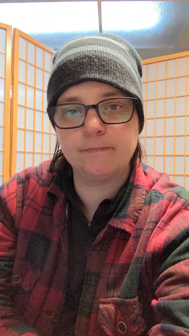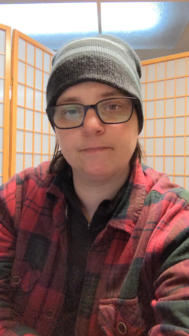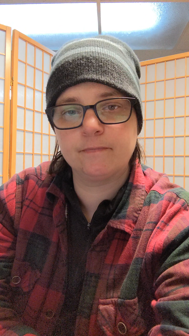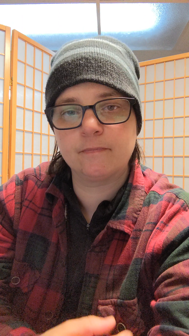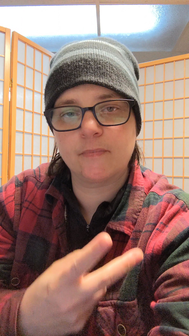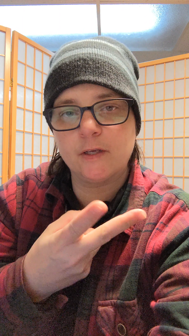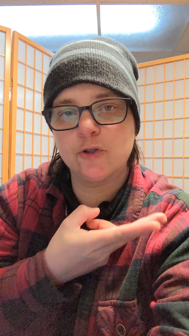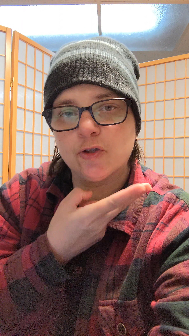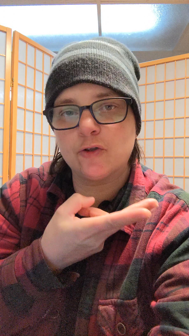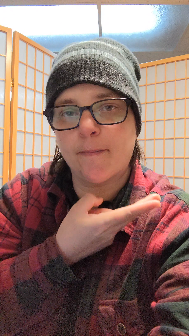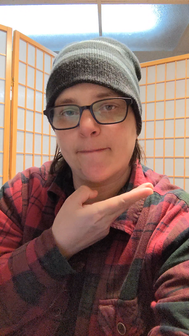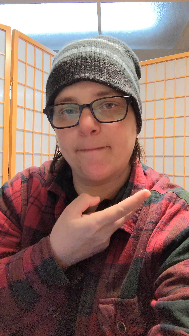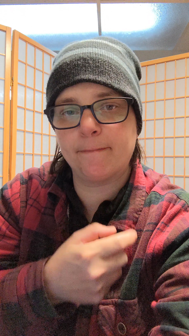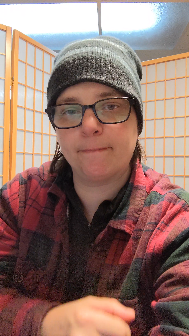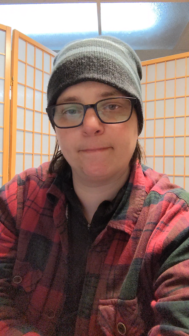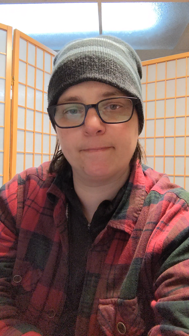sheep